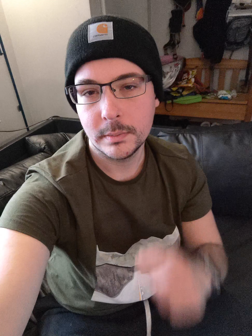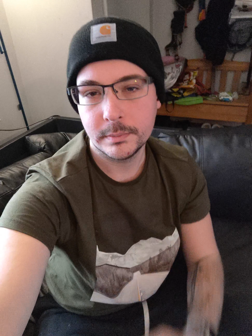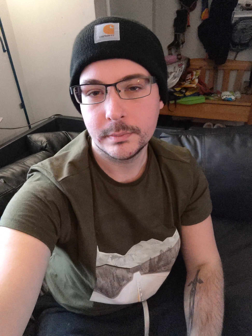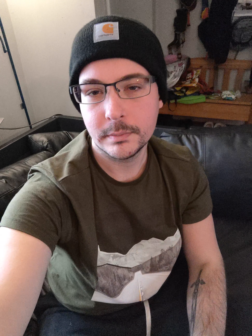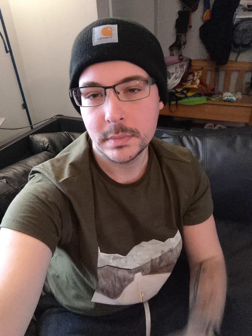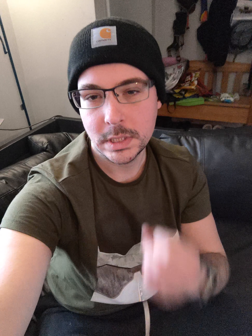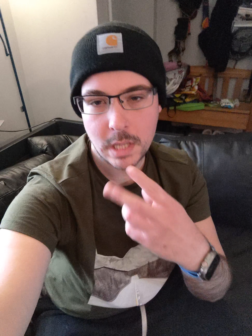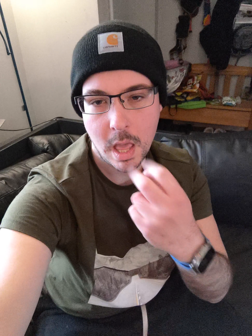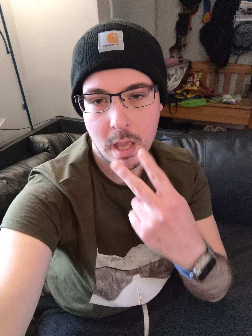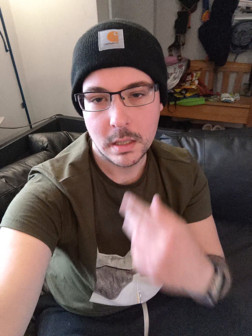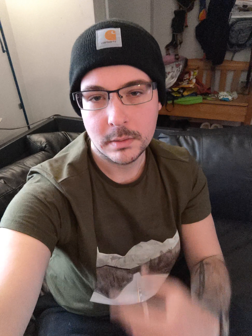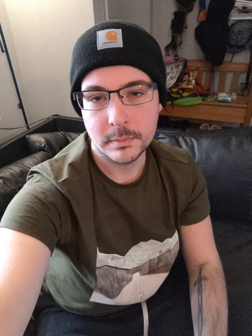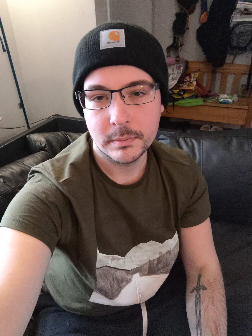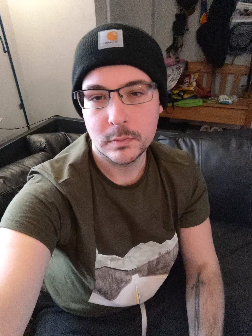snack